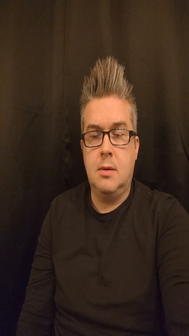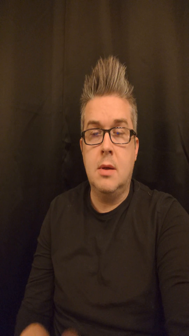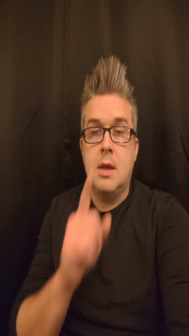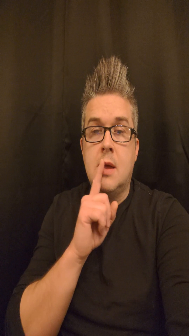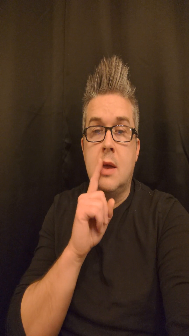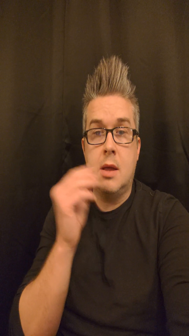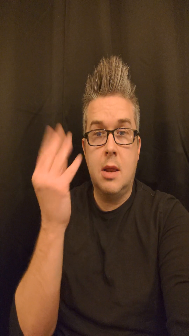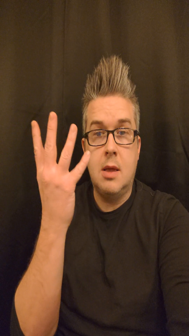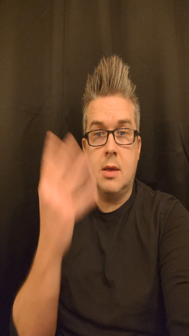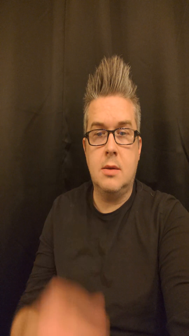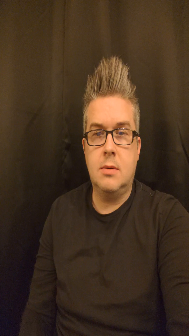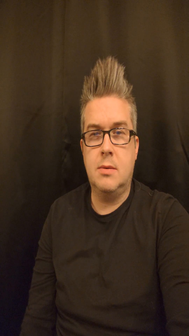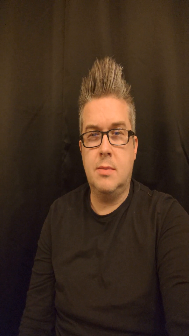lamp